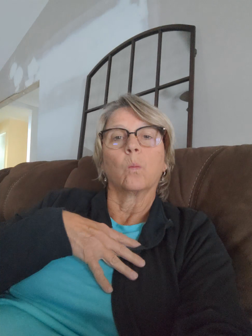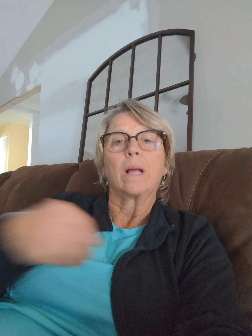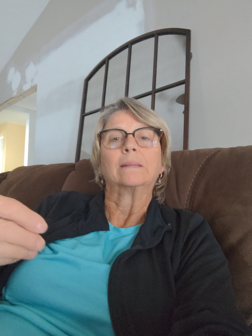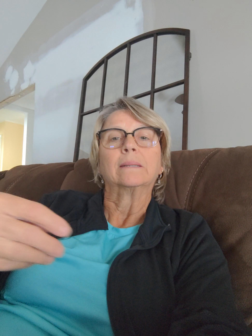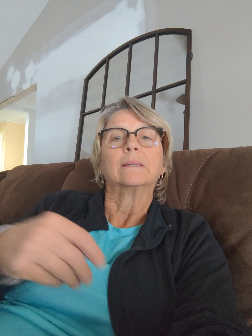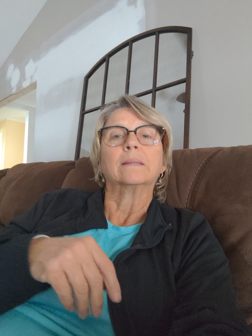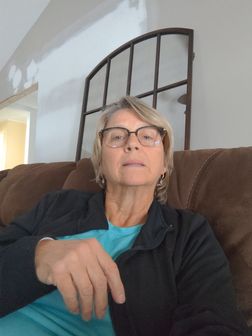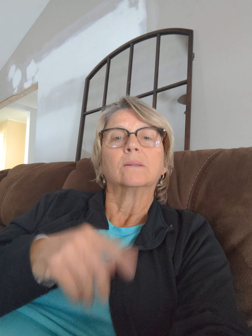white